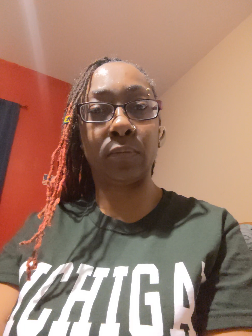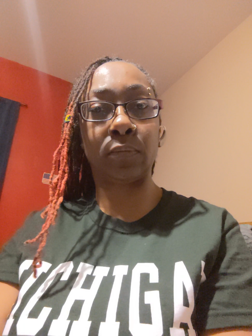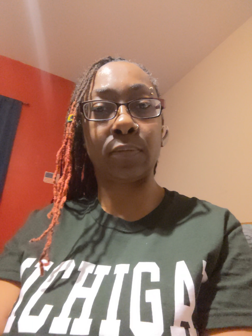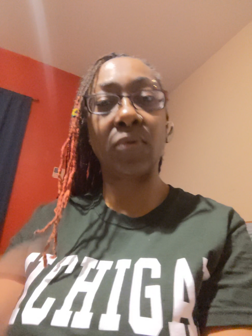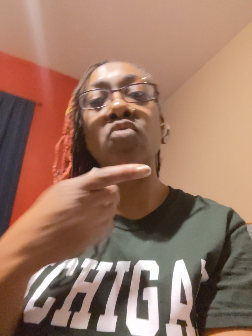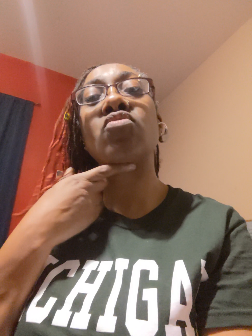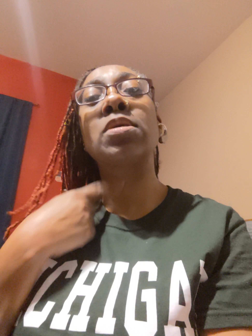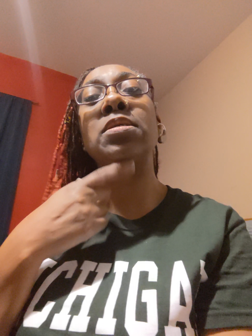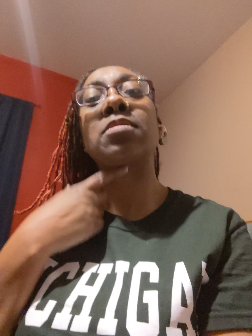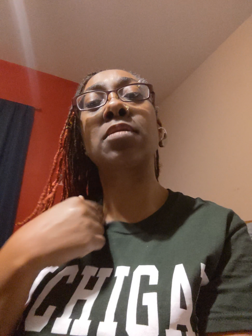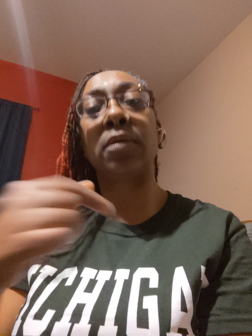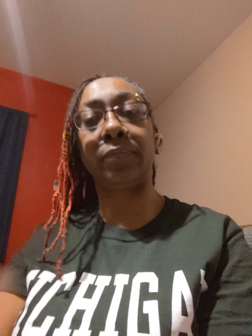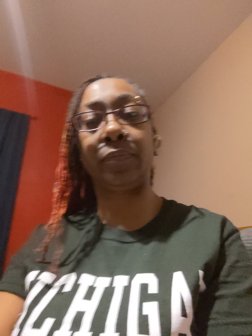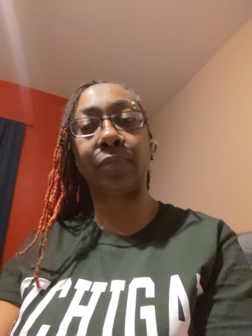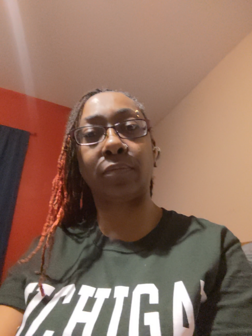thirsty